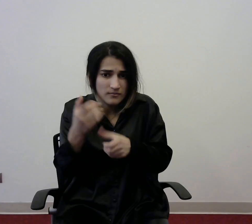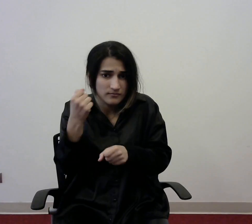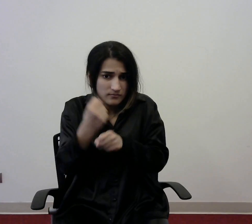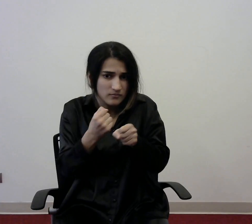etmək